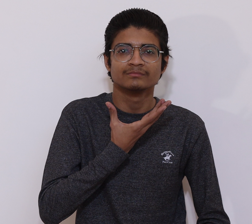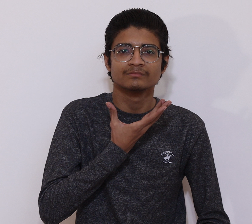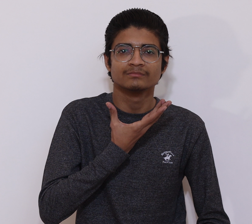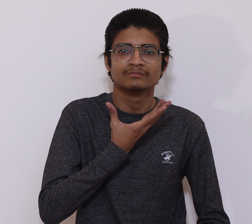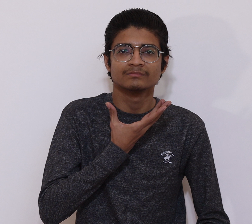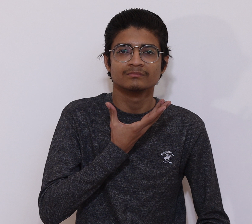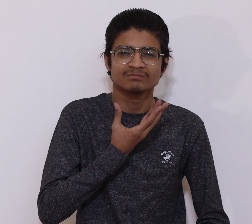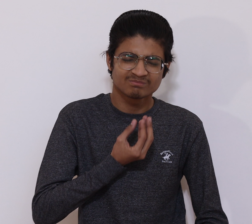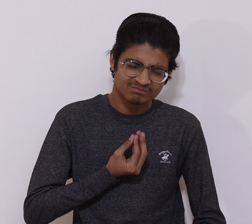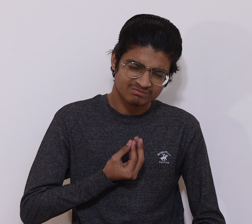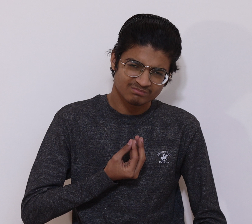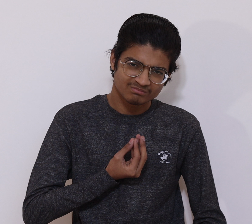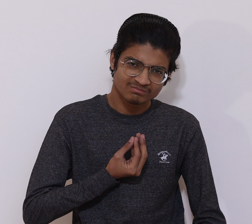sad